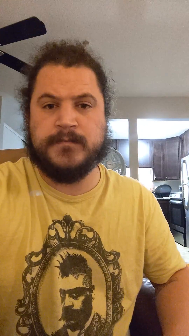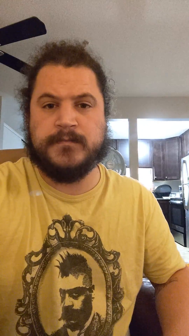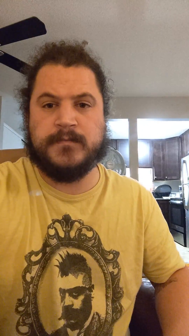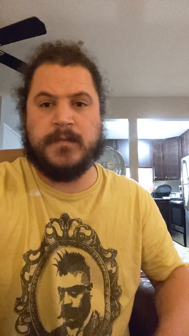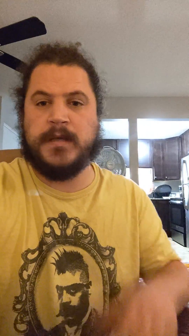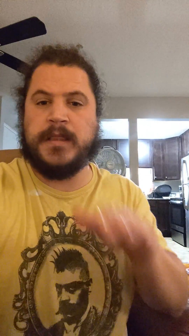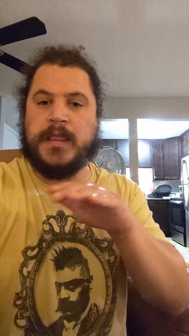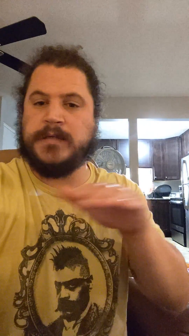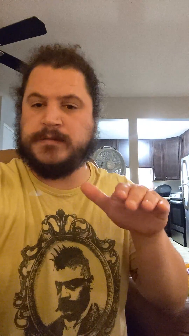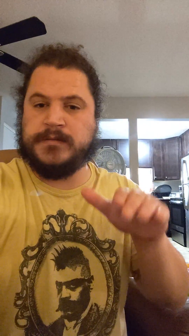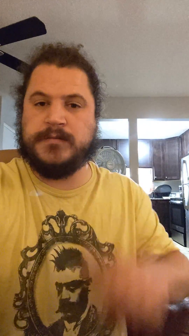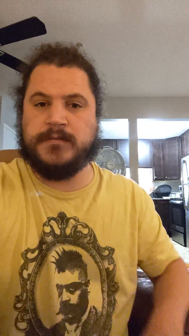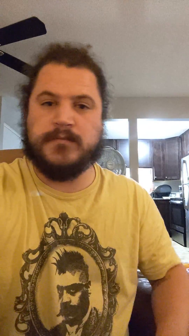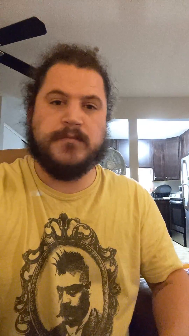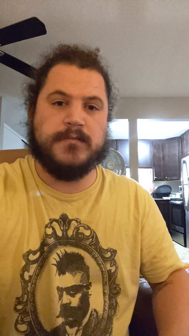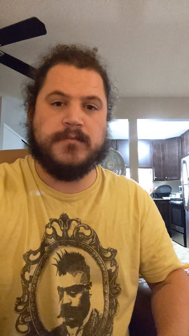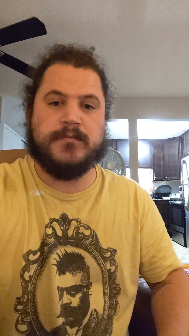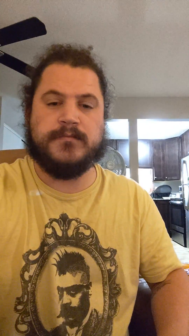nice